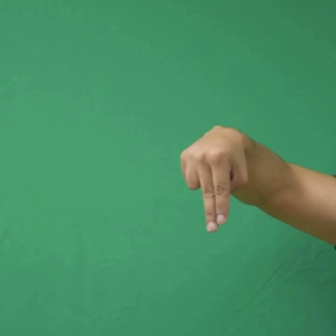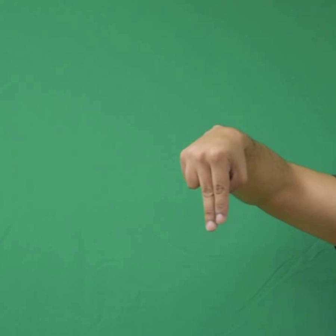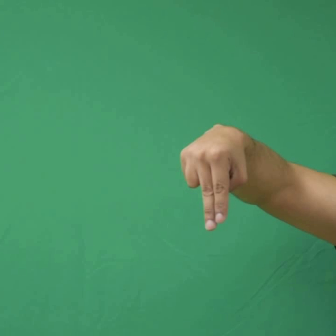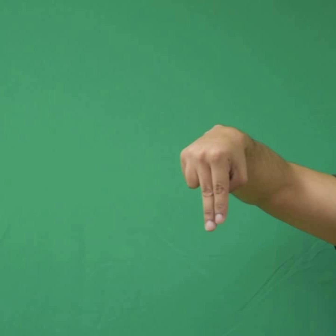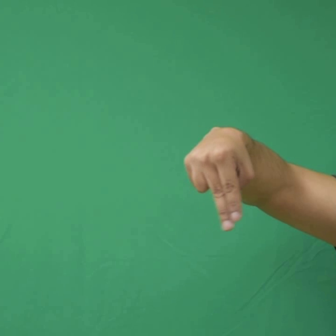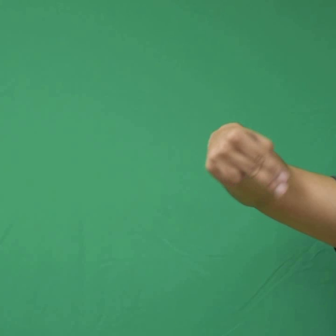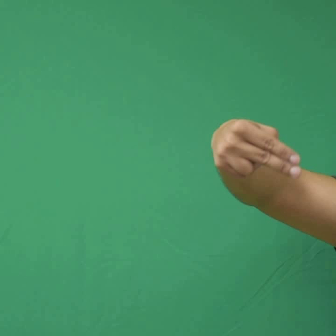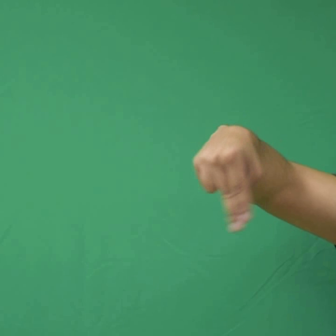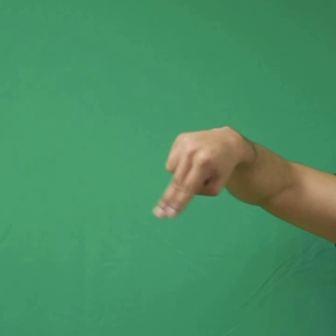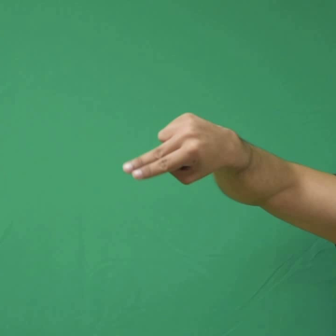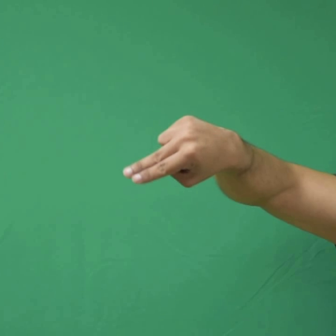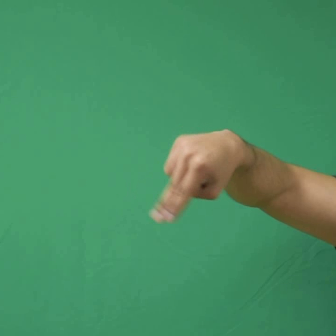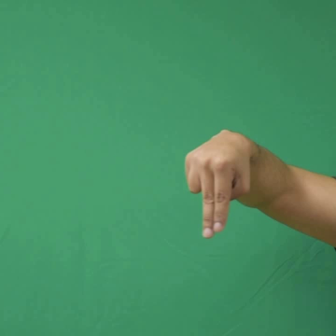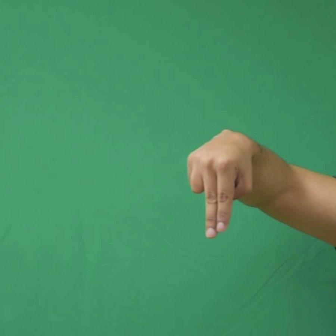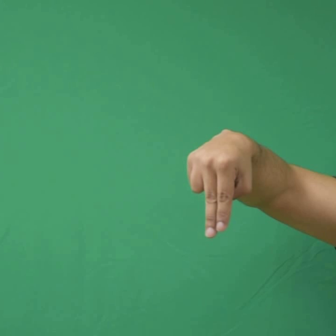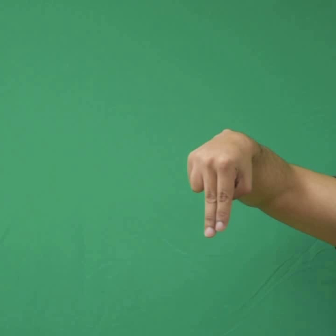Ñ